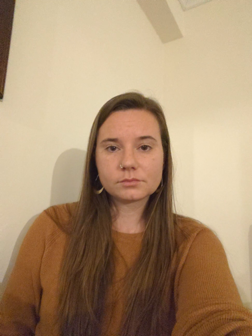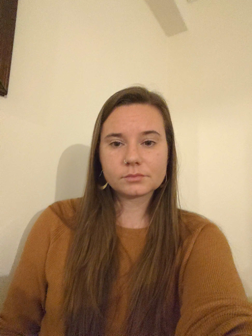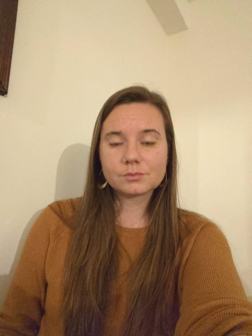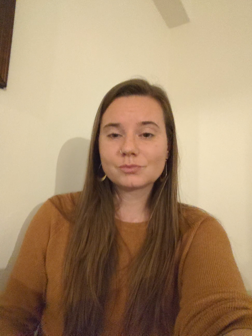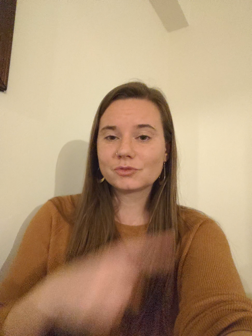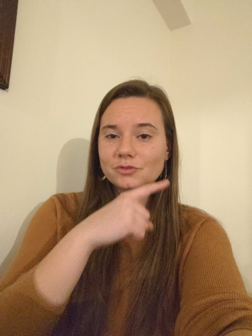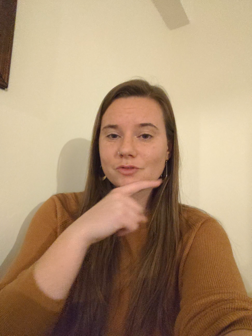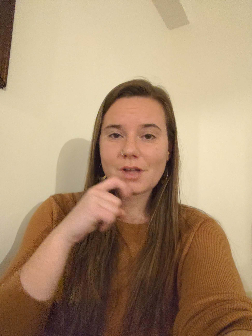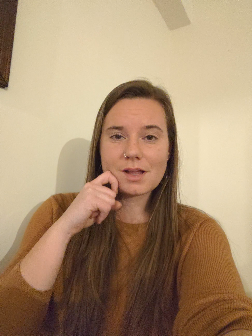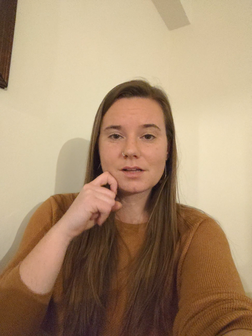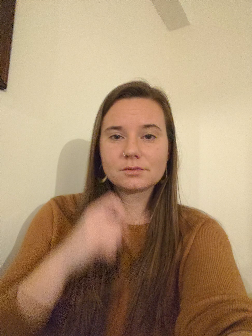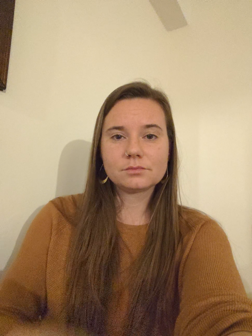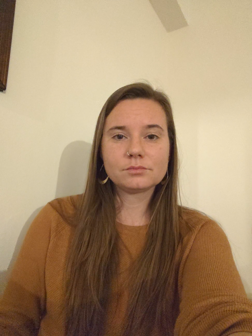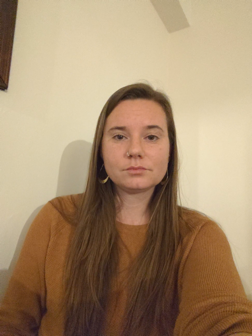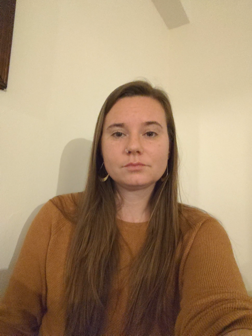dry